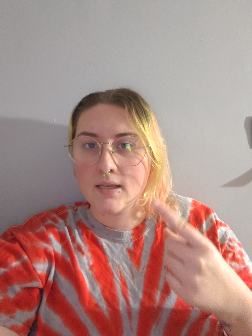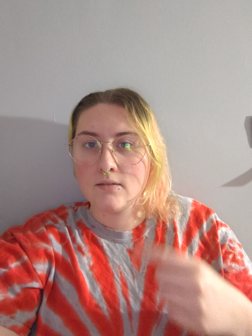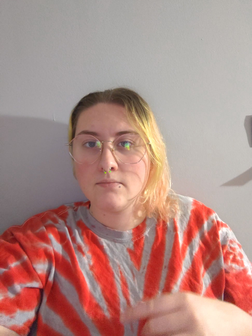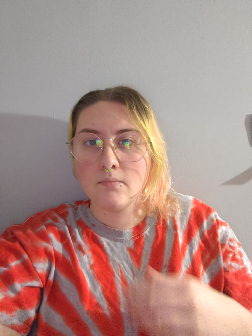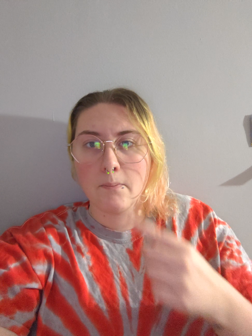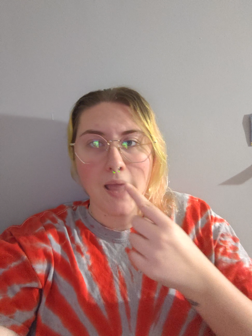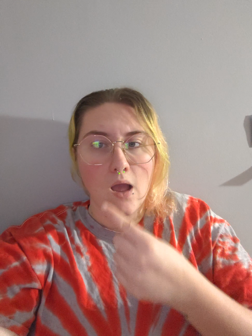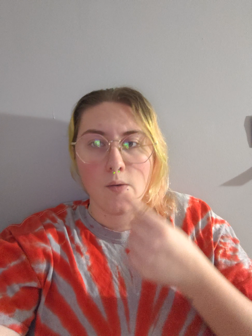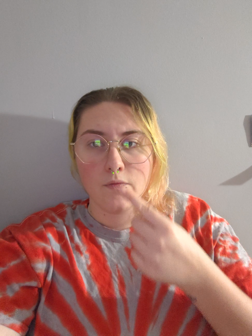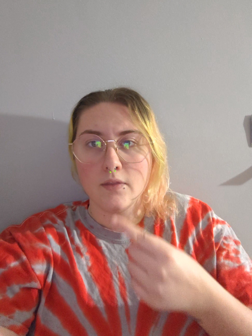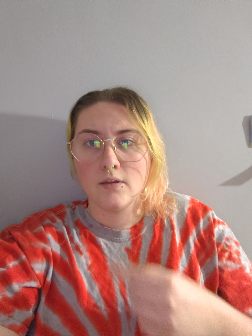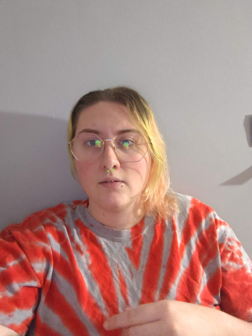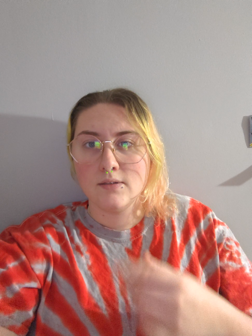mouth